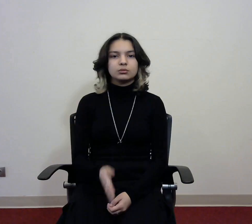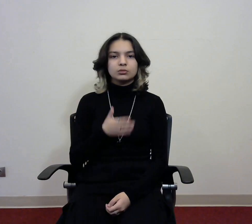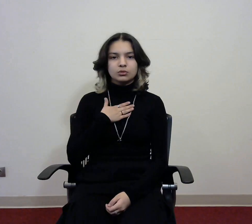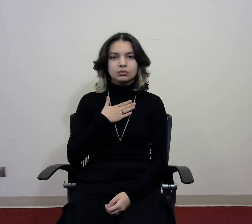mənim